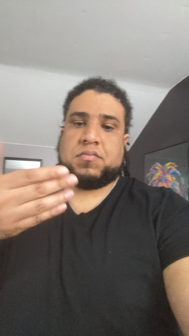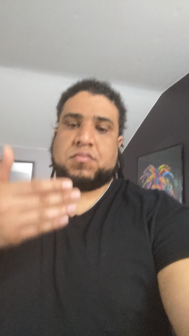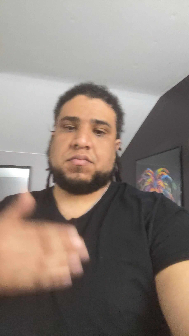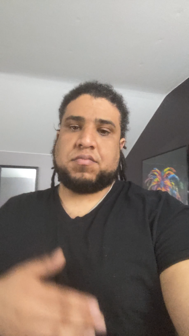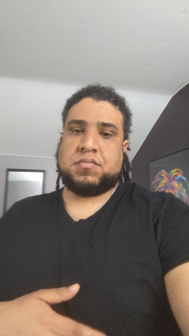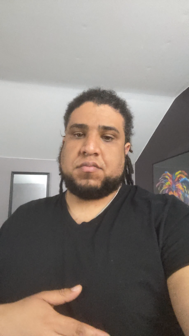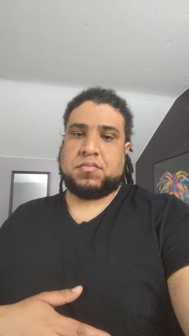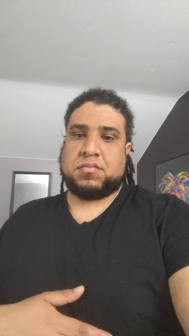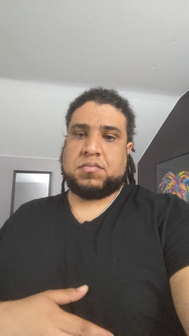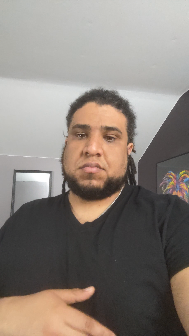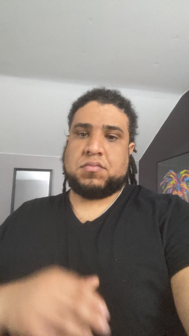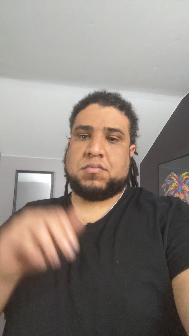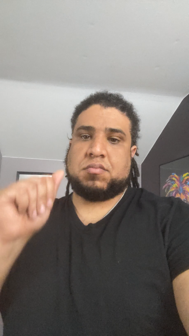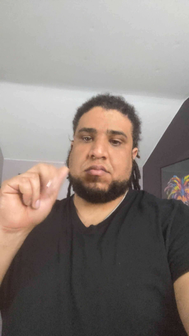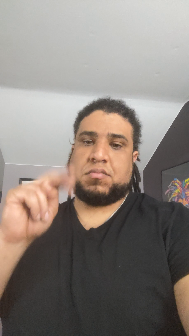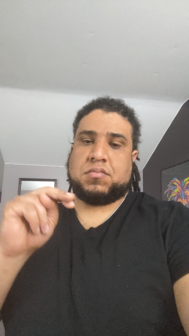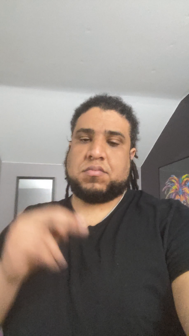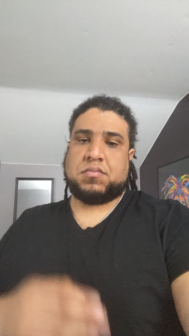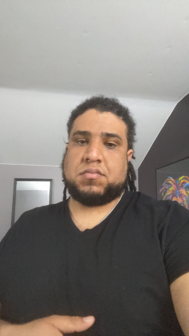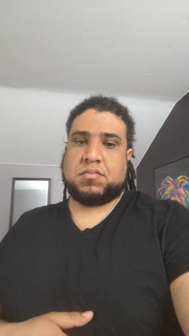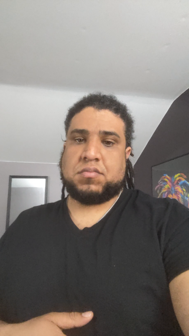an